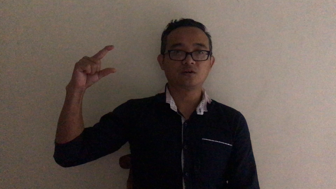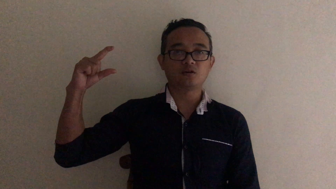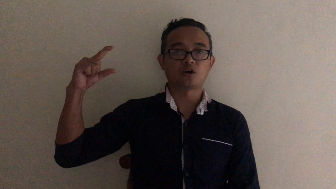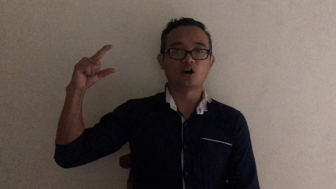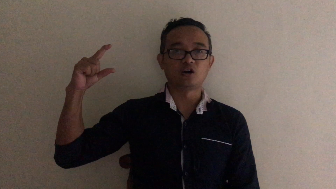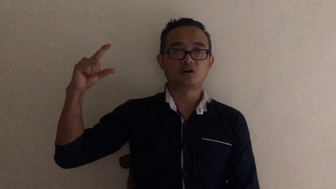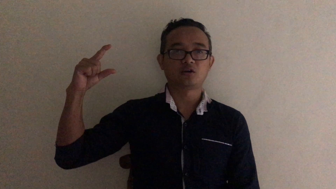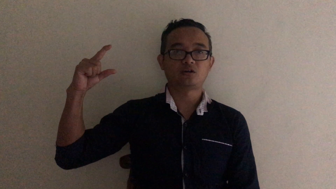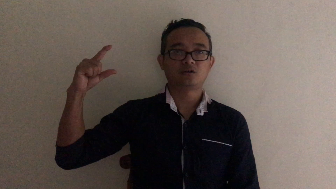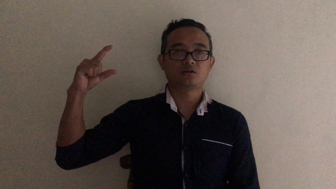ख